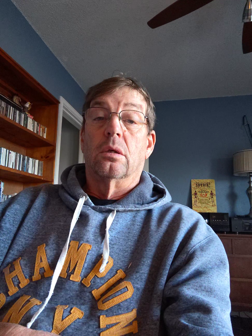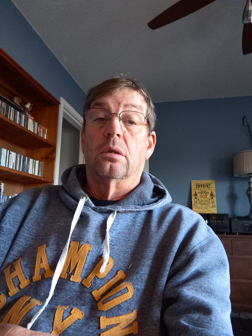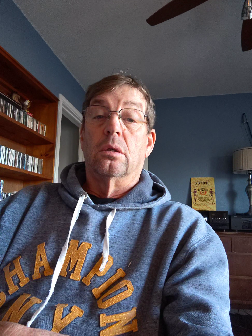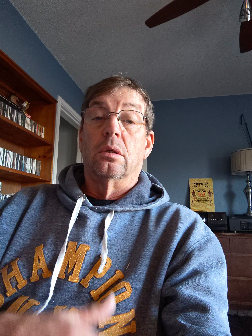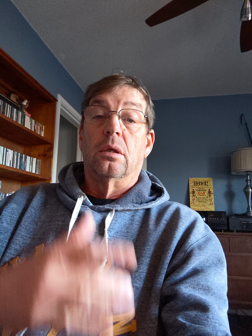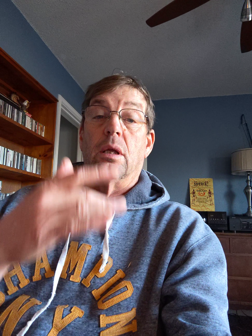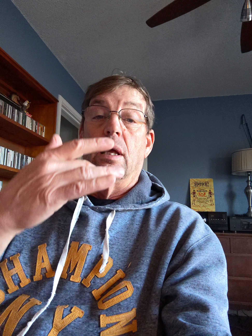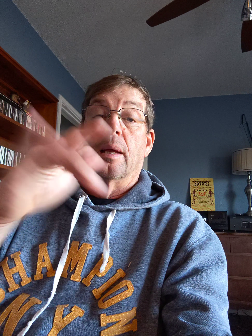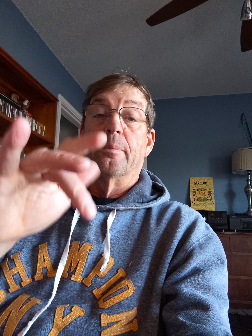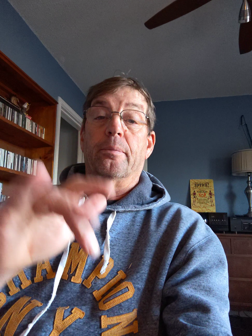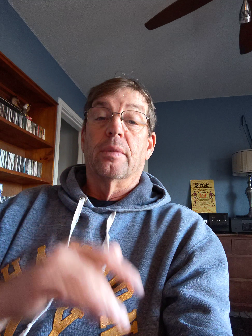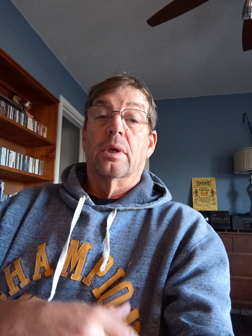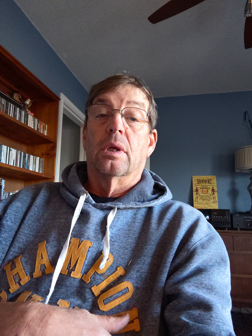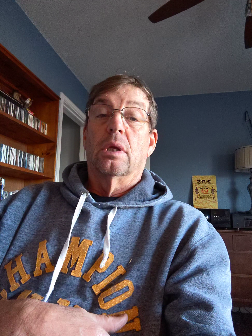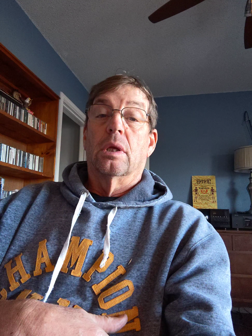empty